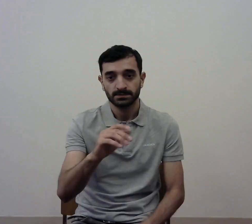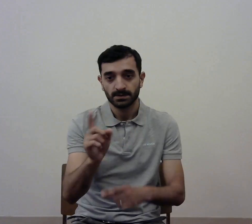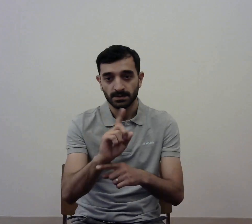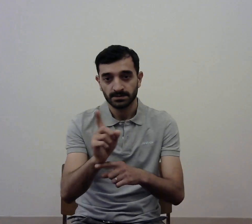qələm